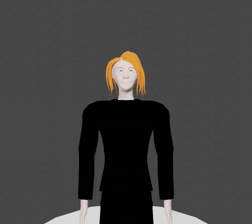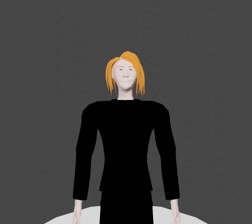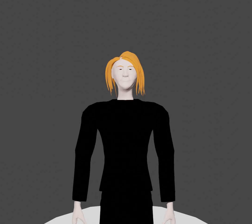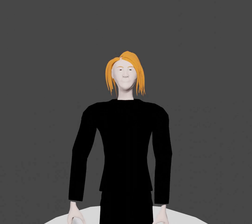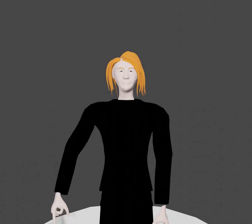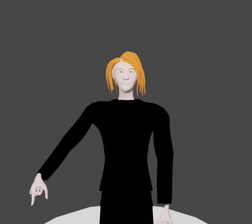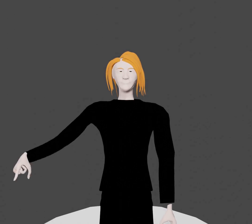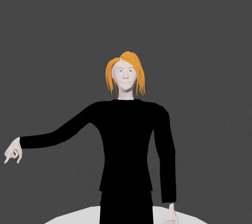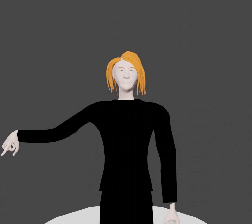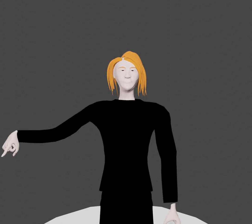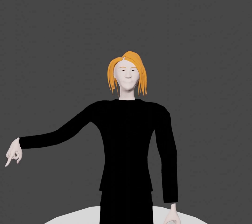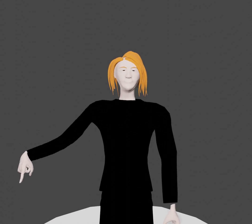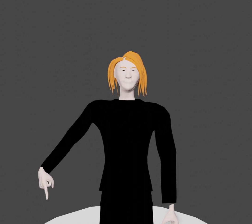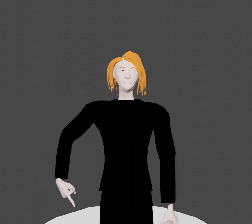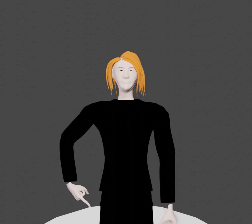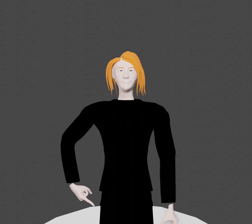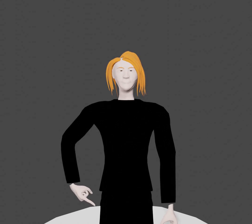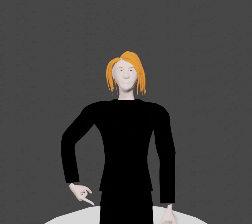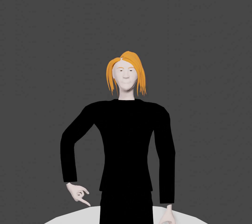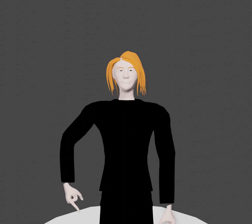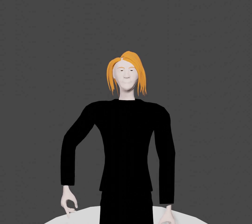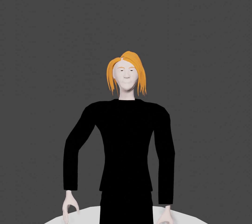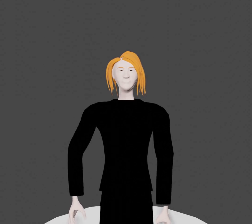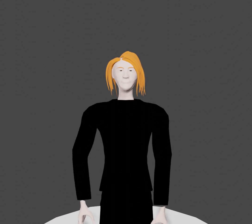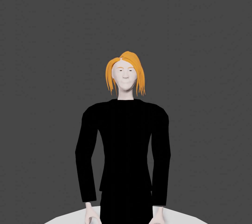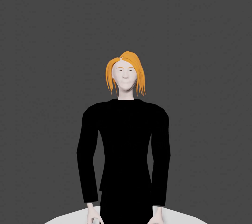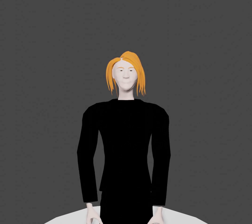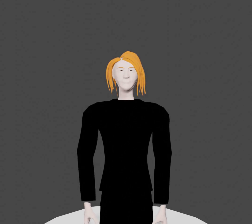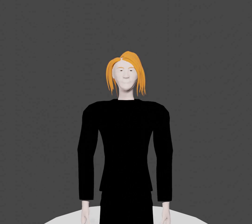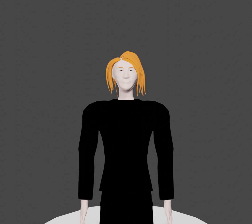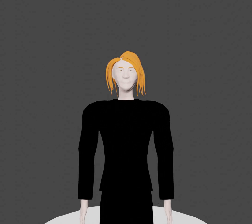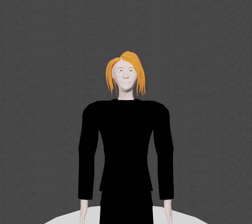Ass (Butt)